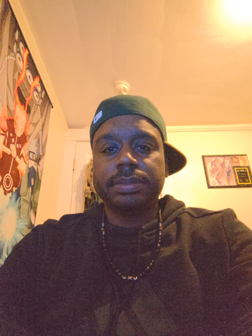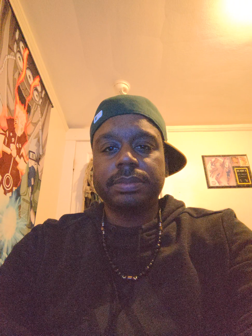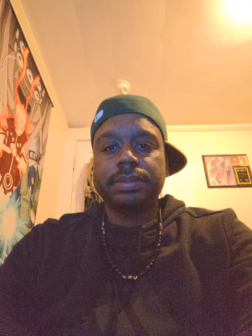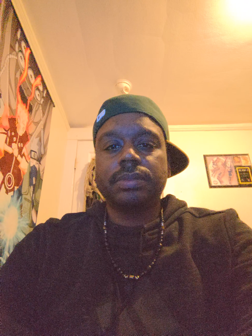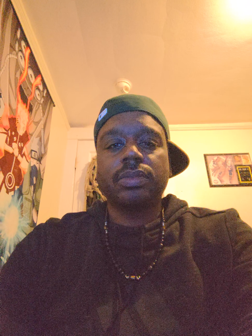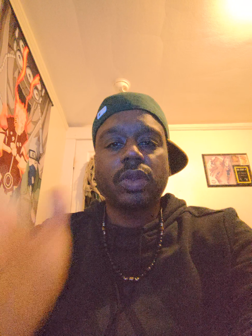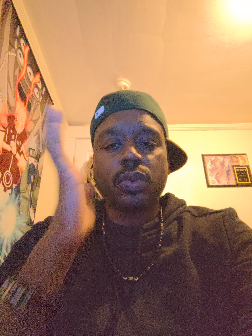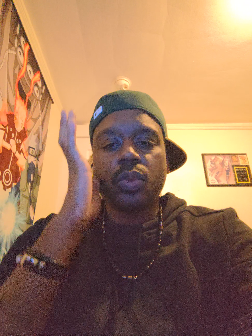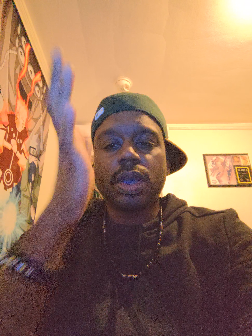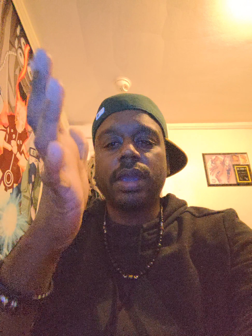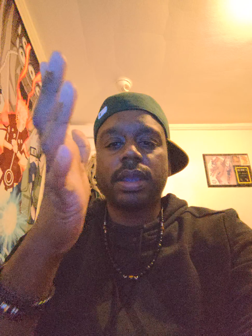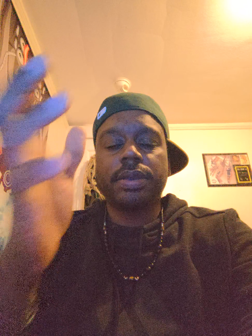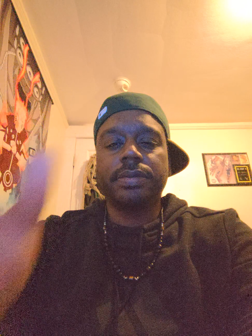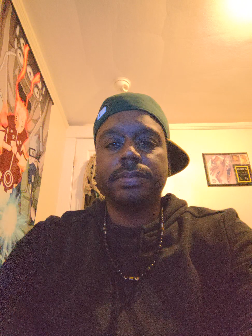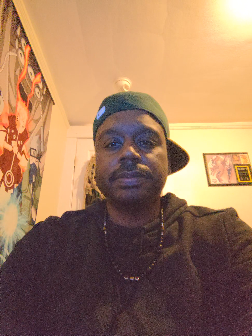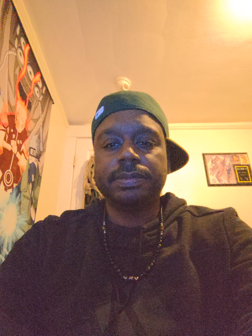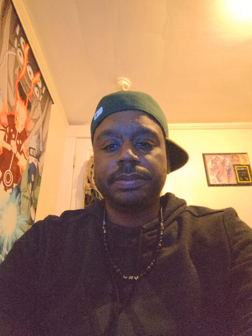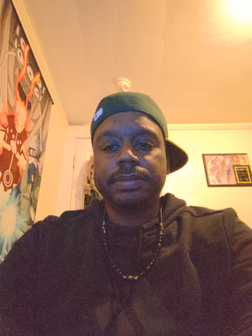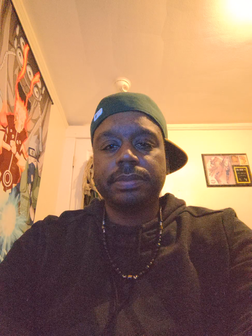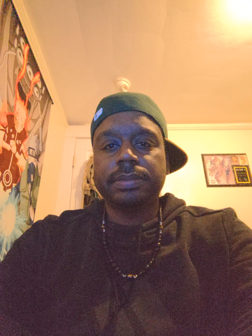will